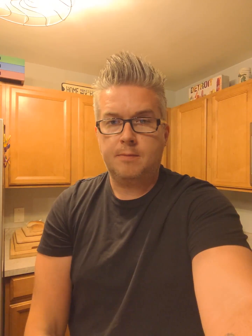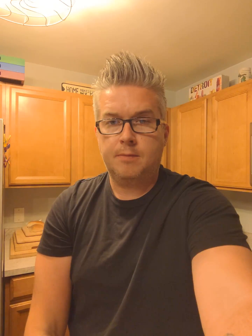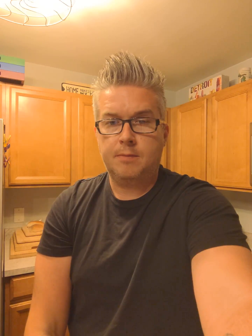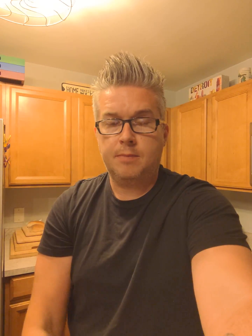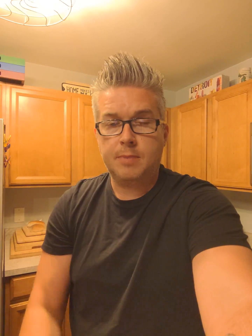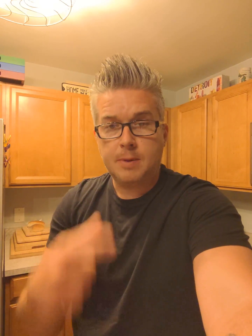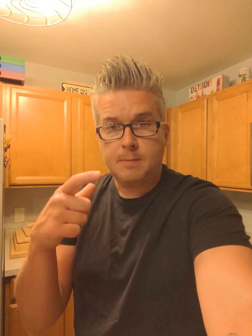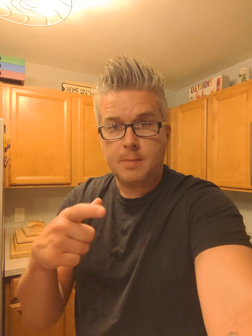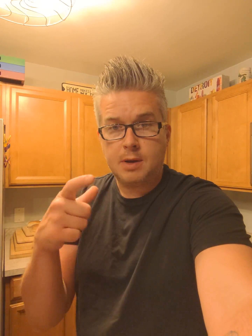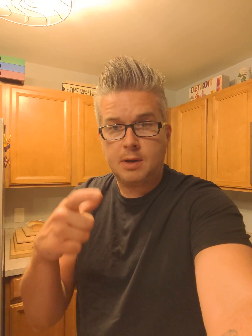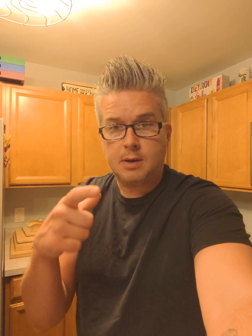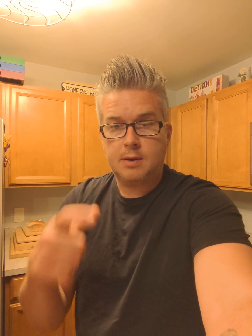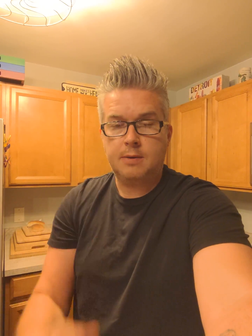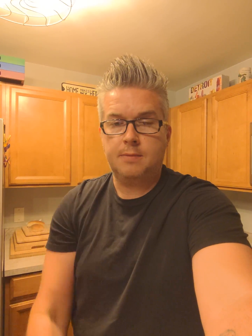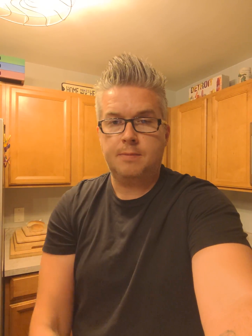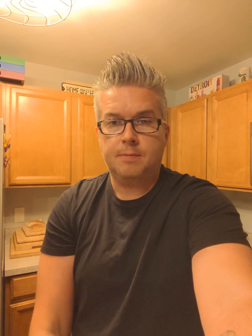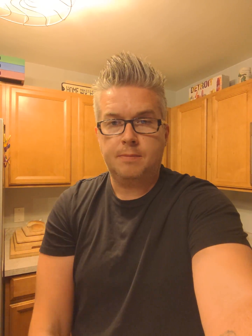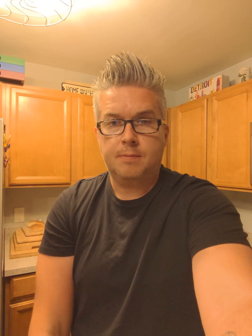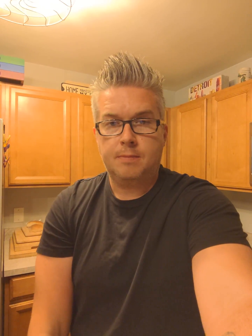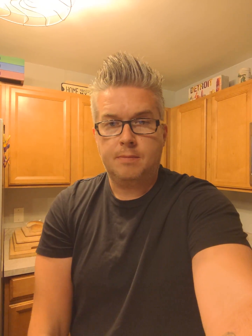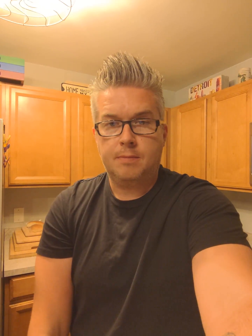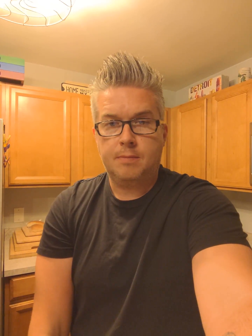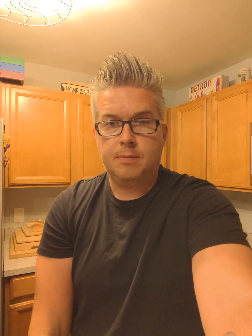plate